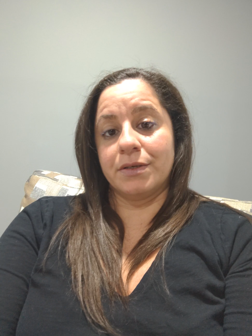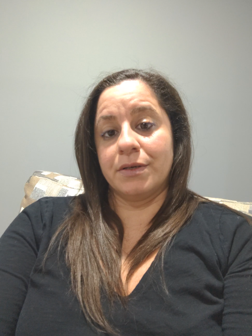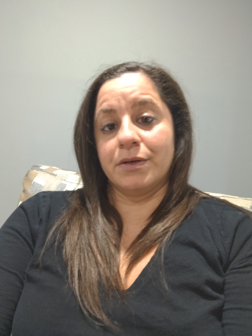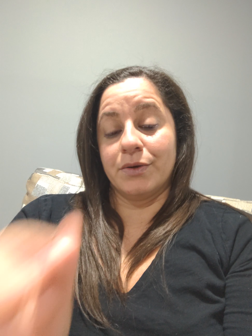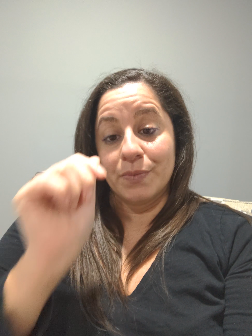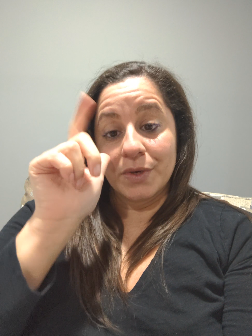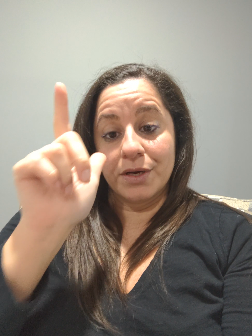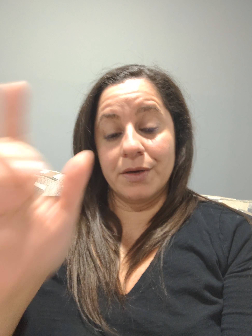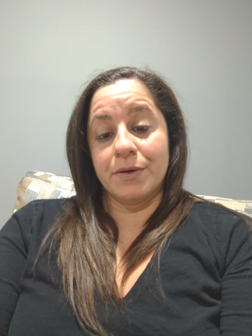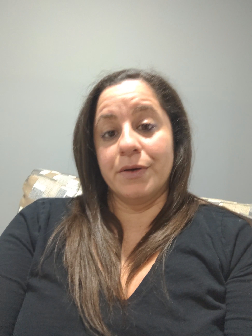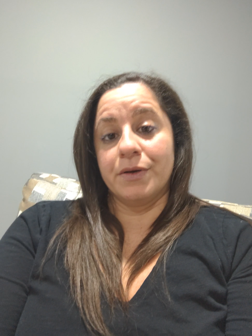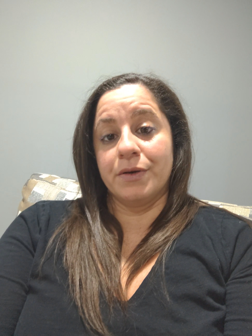awake